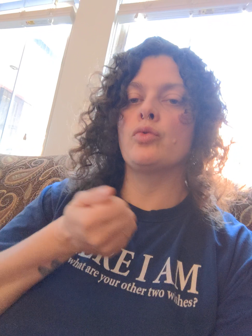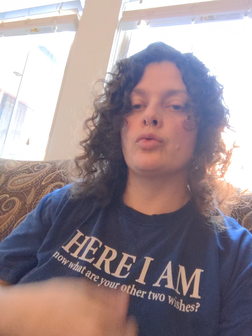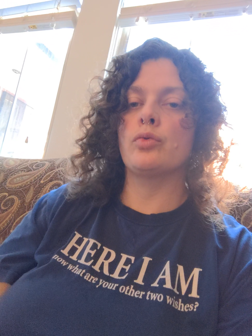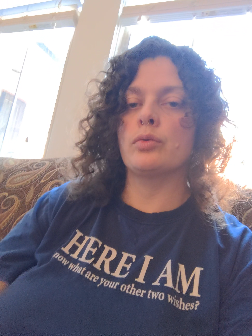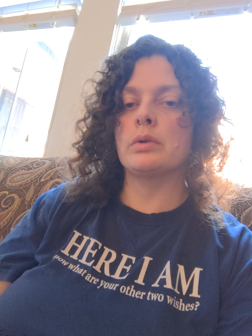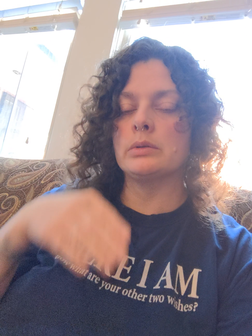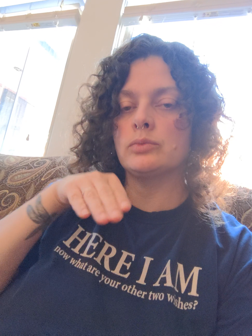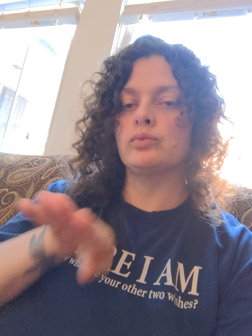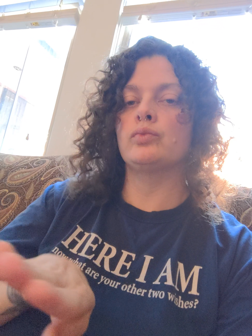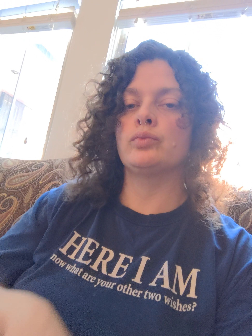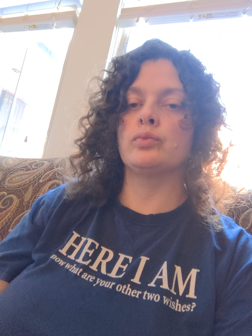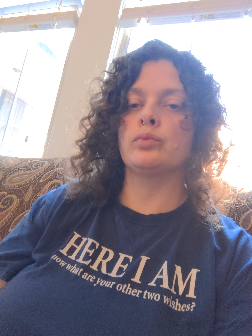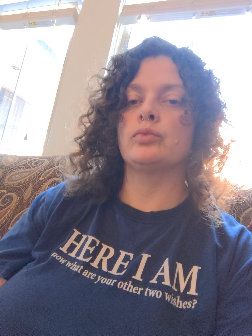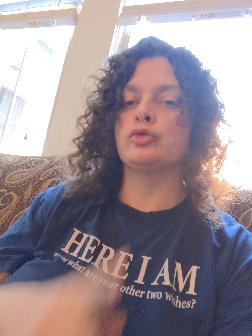into